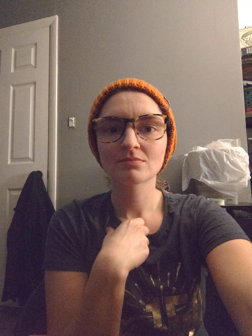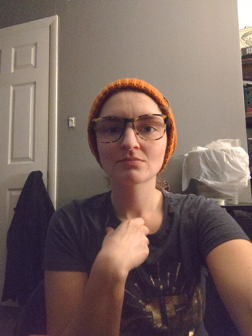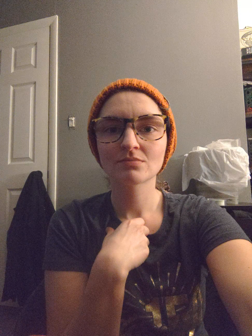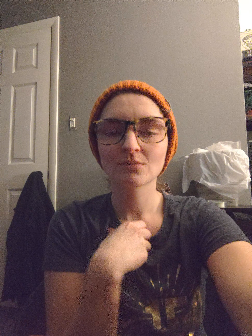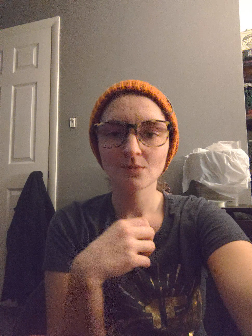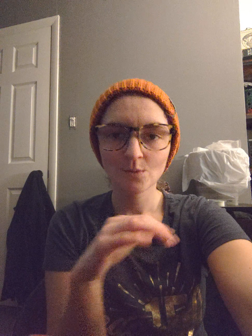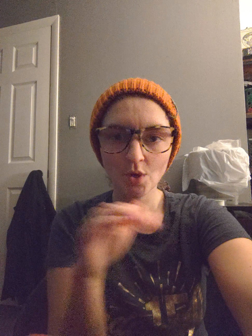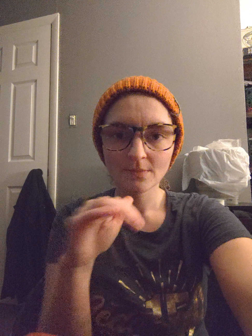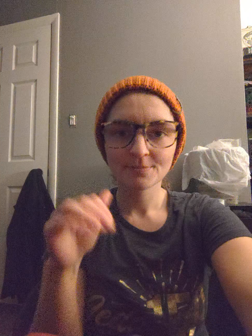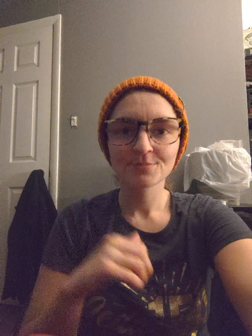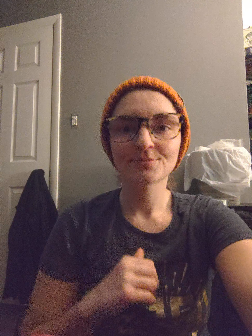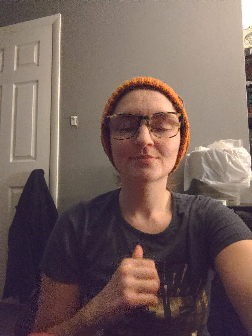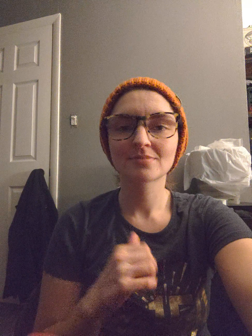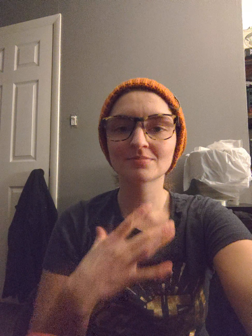pool